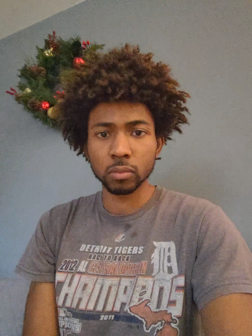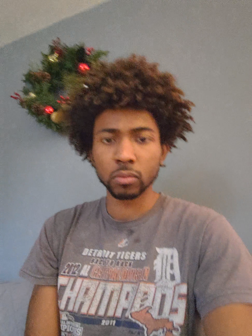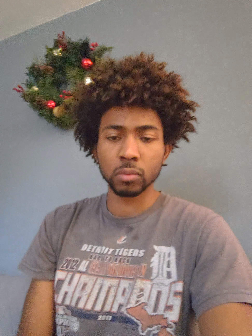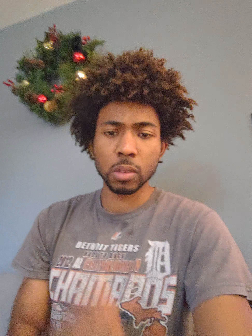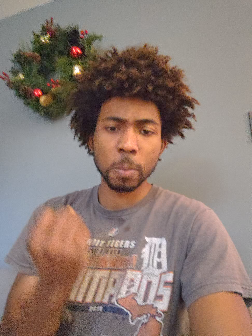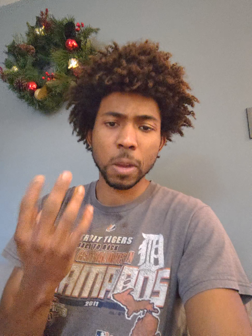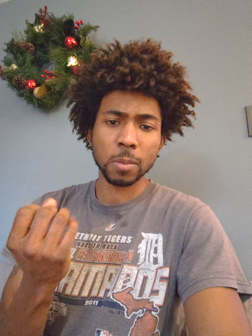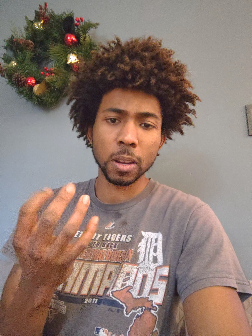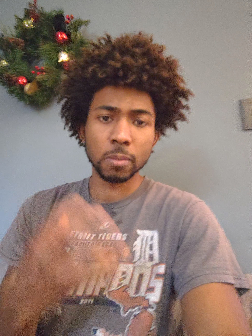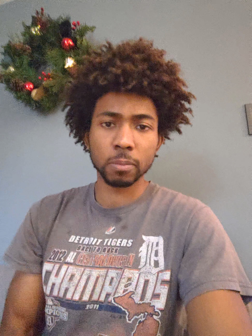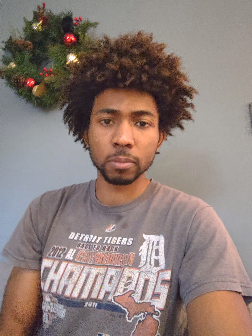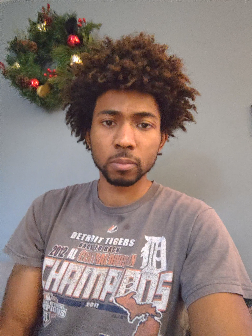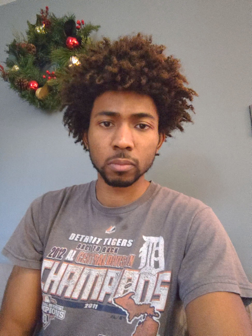many